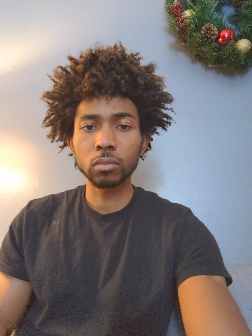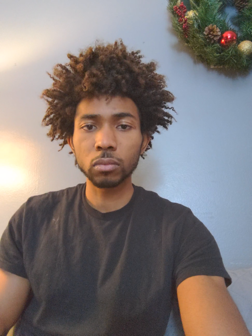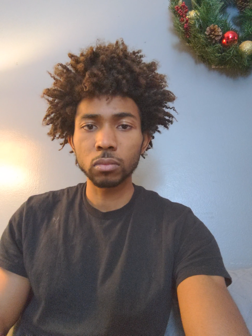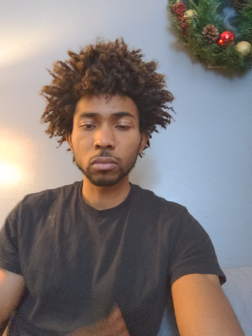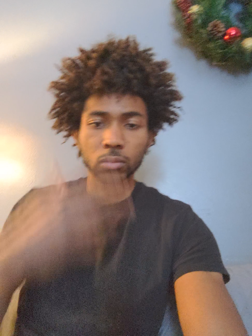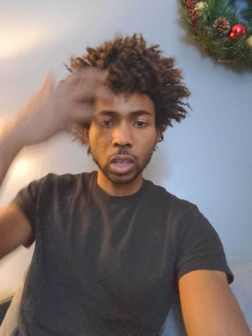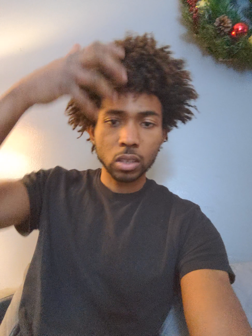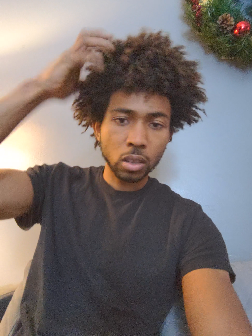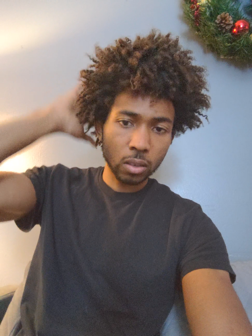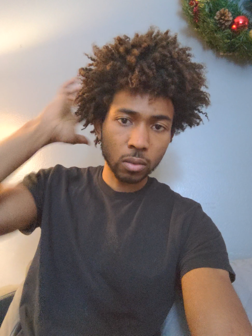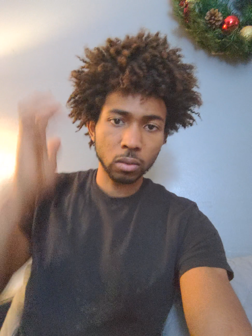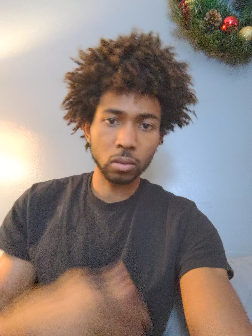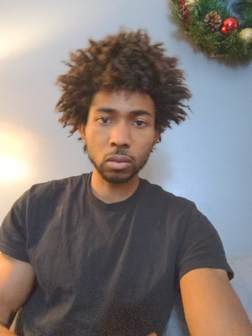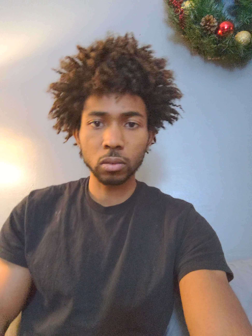lion